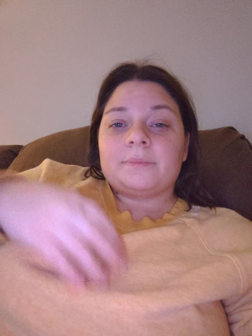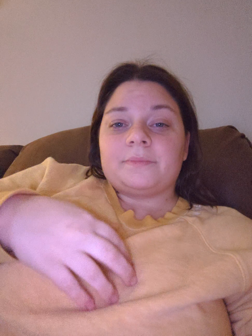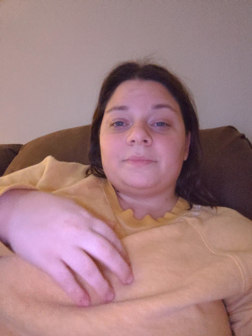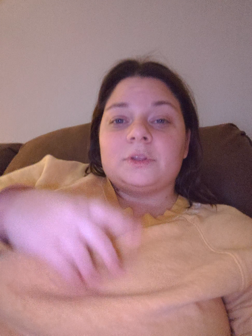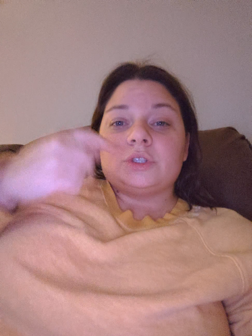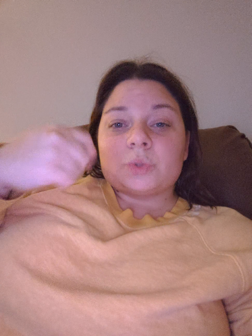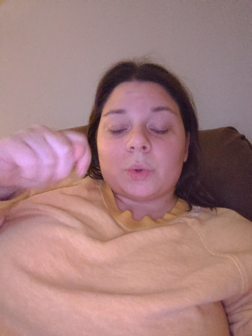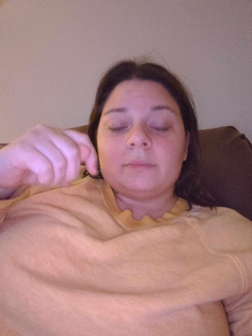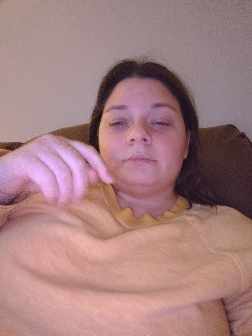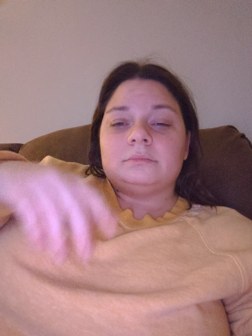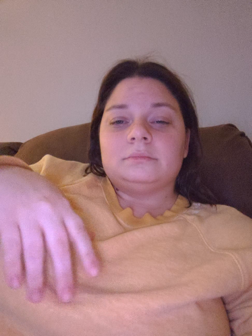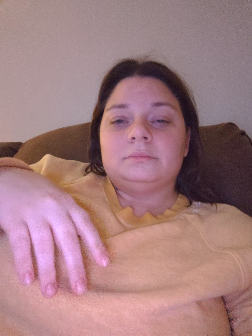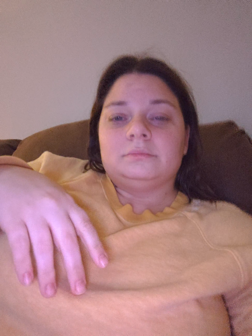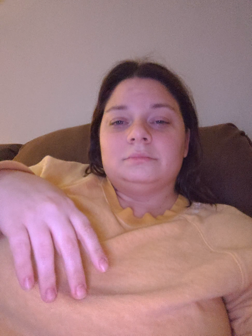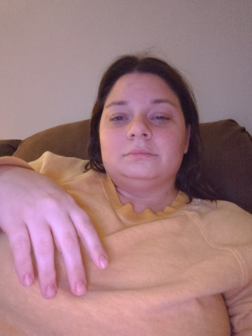story